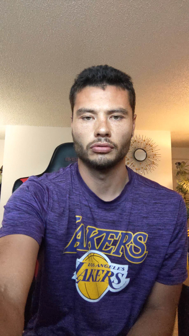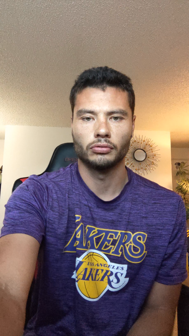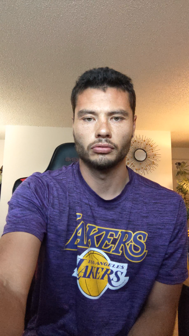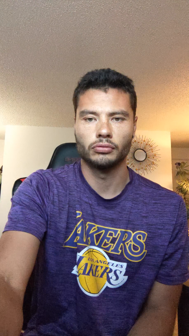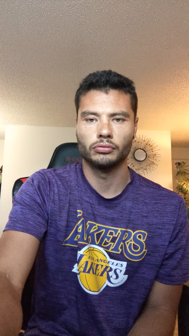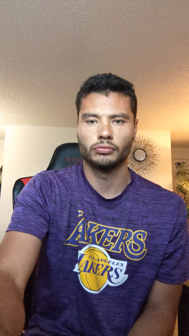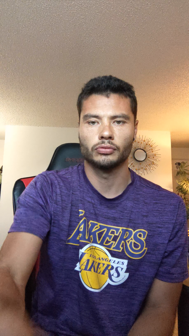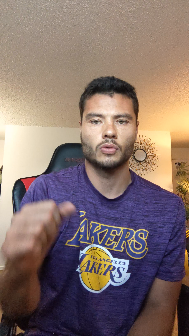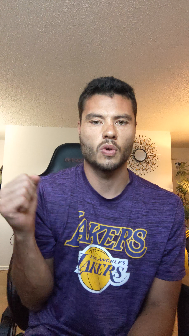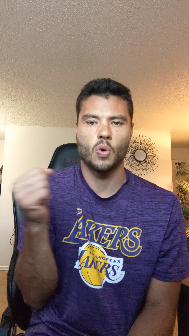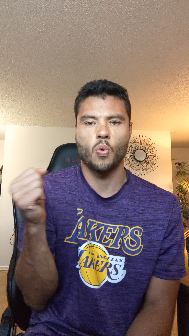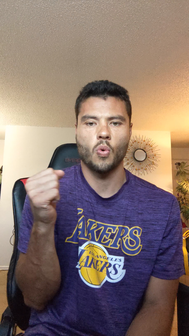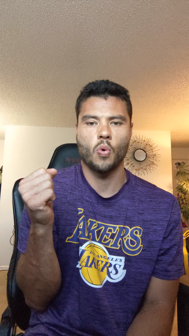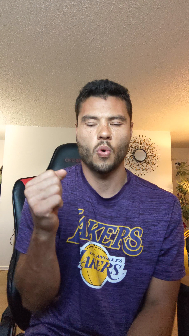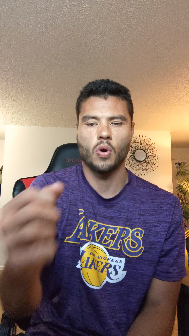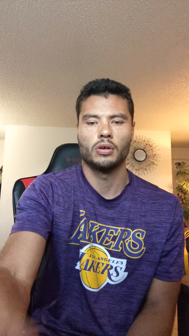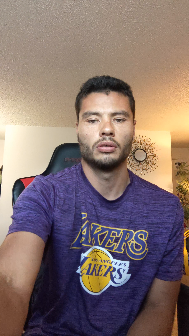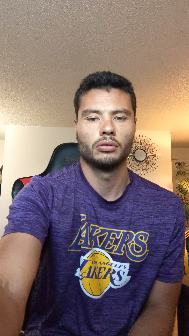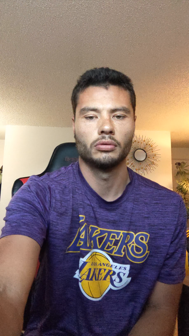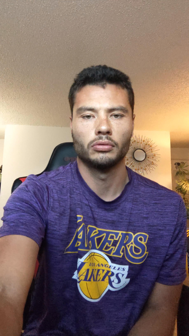cold